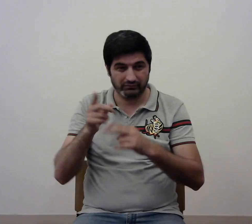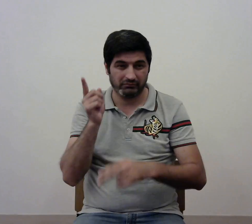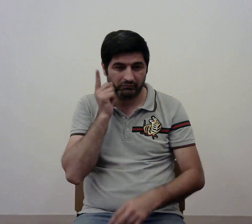telefon